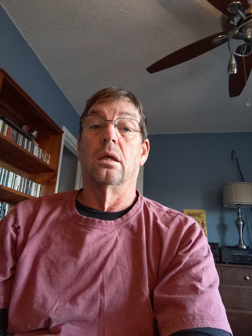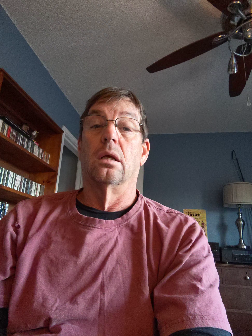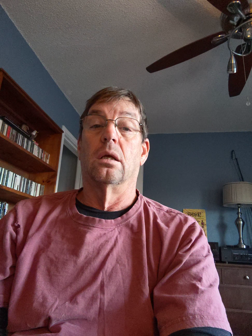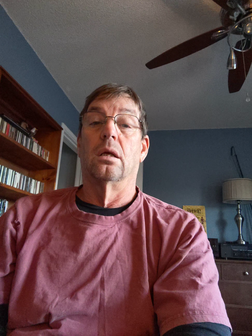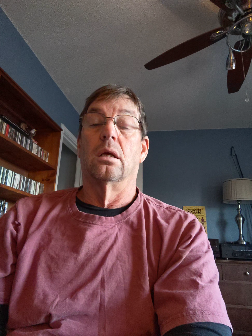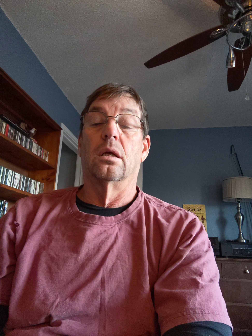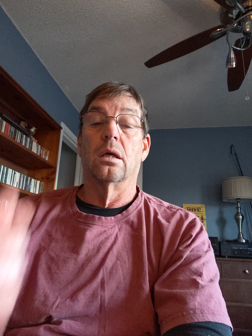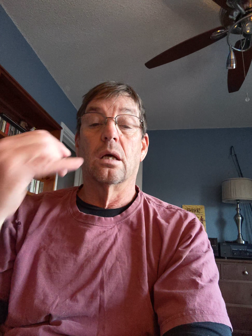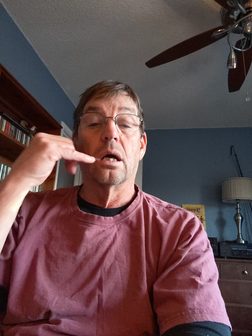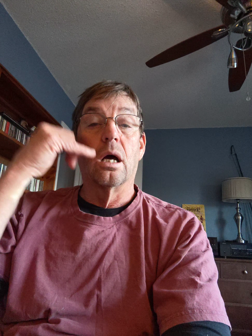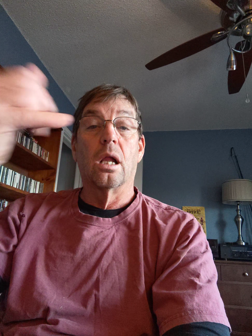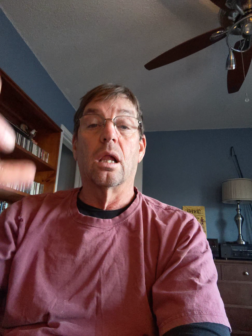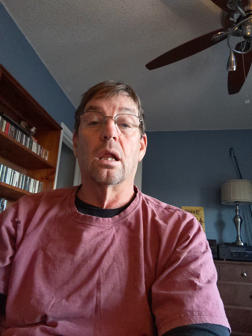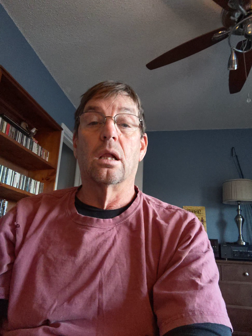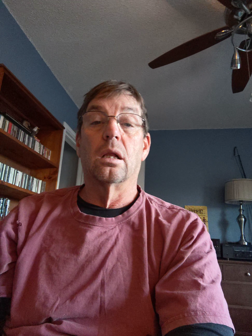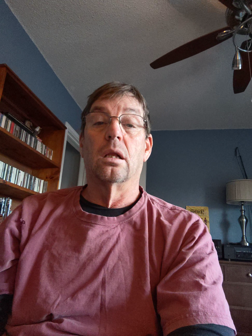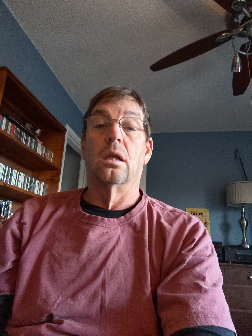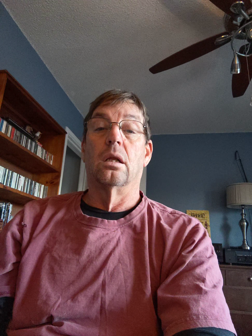call on the phone